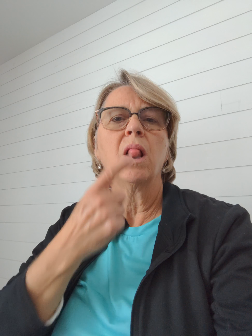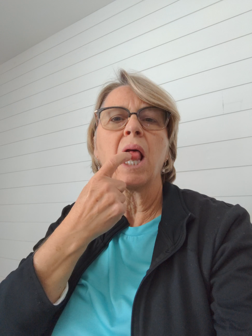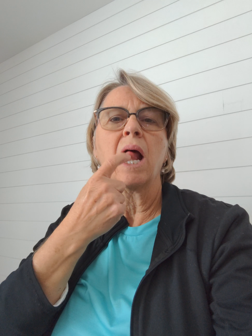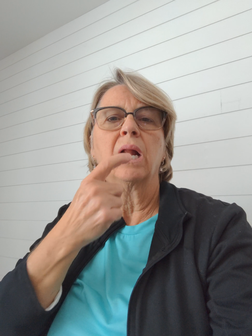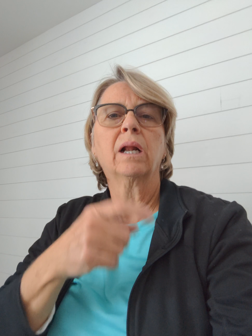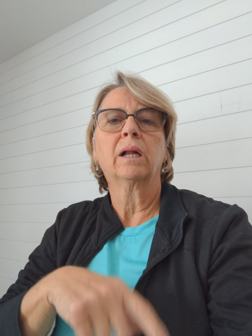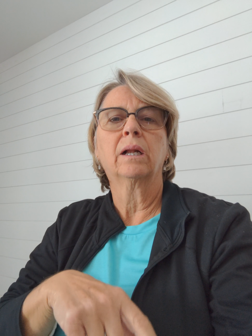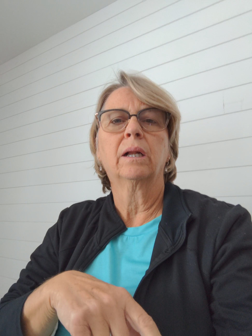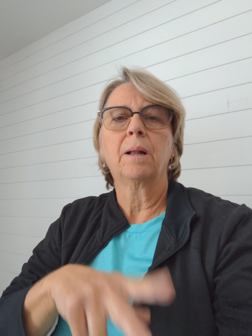tongue